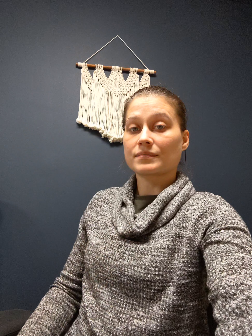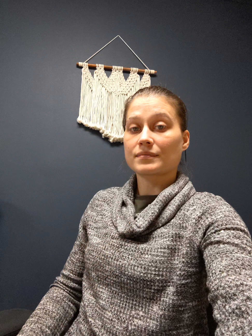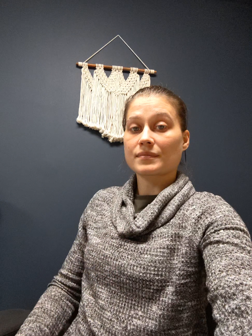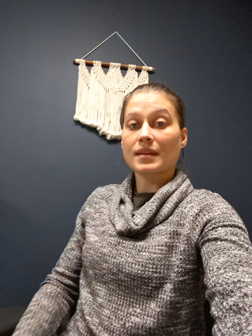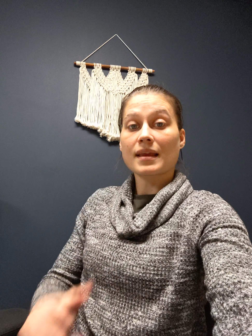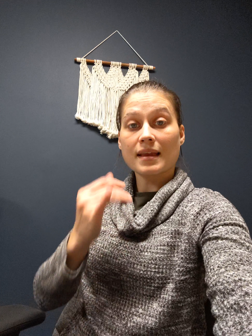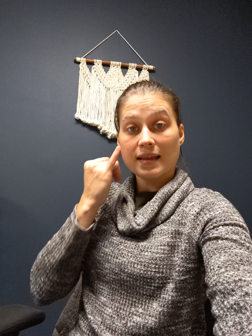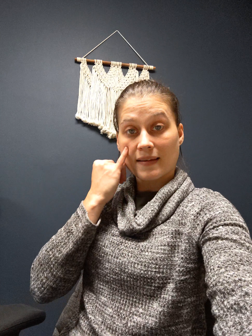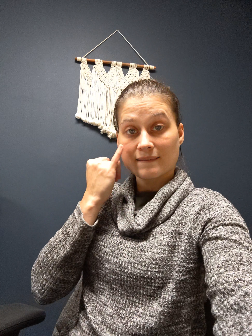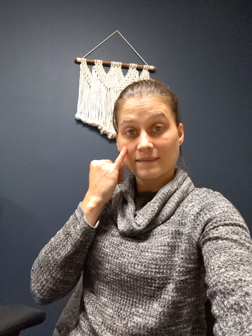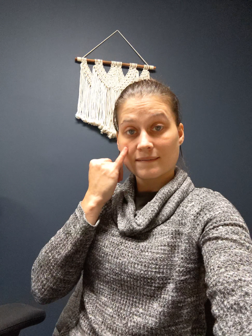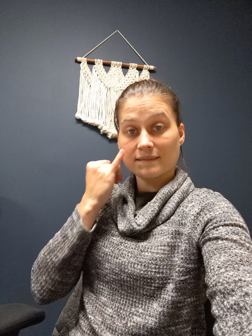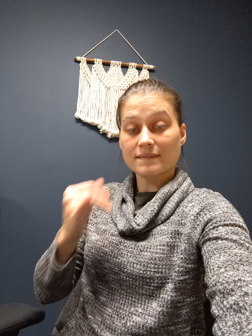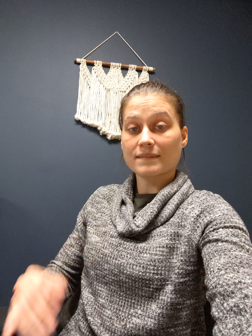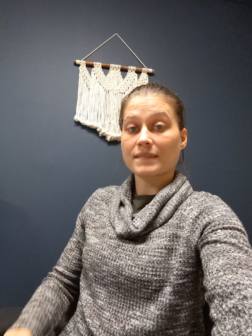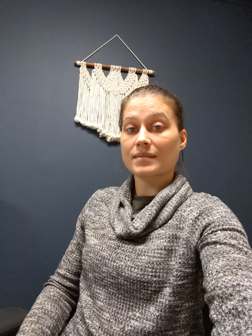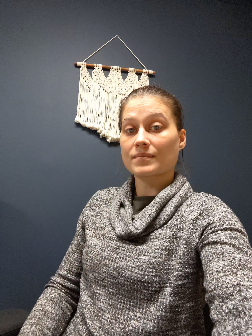if